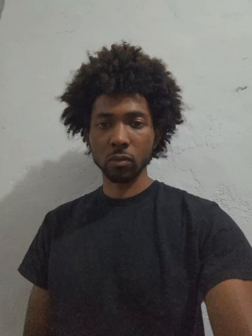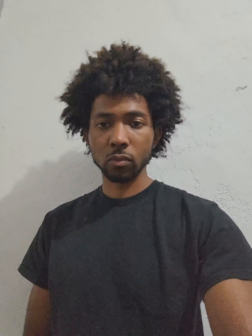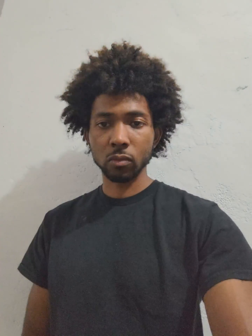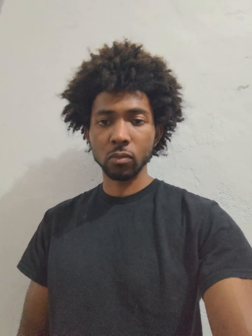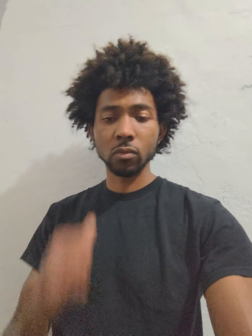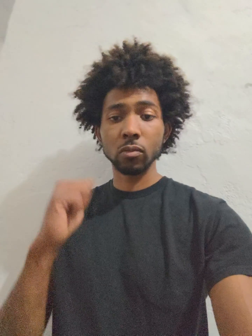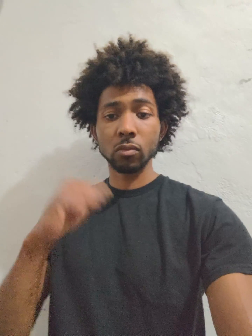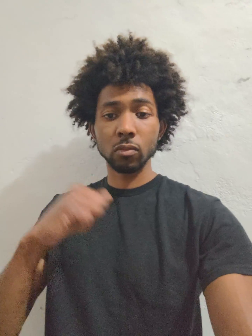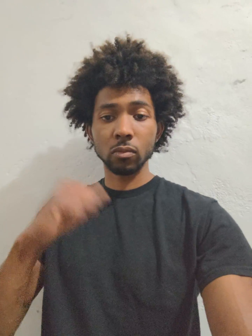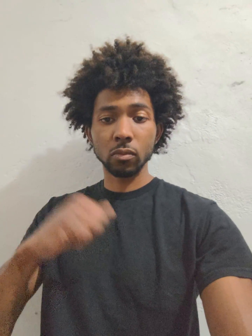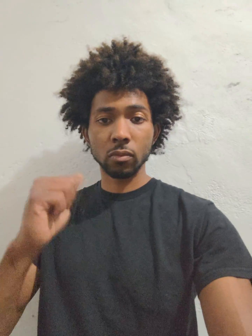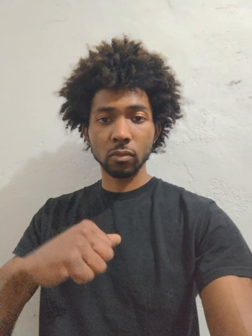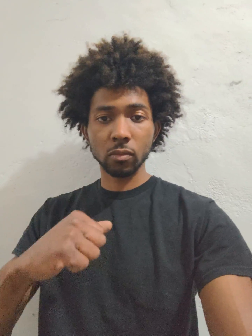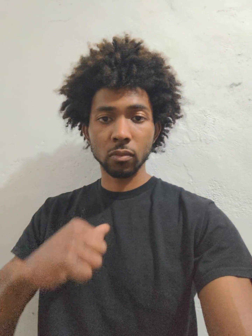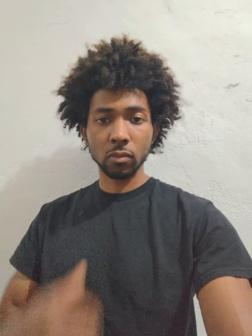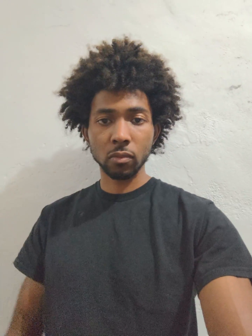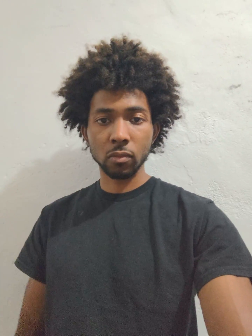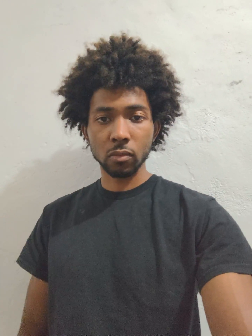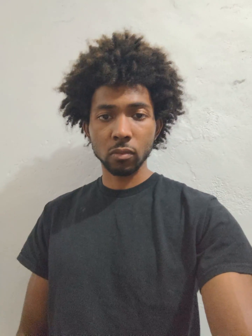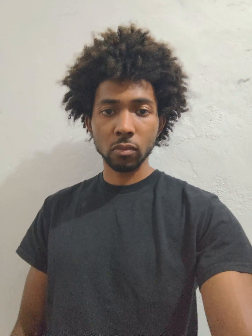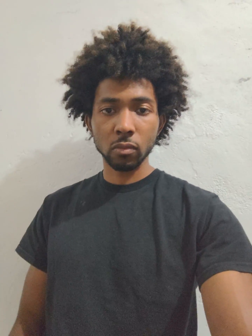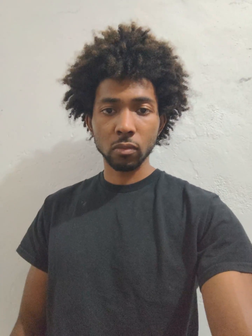rock